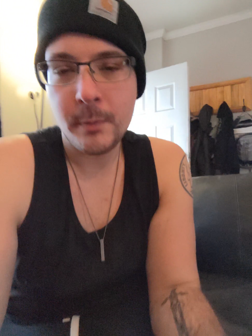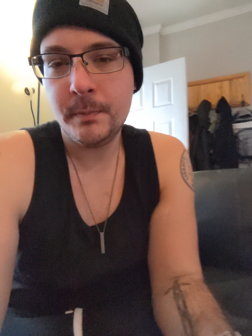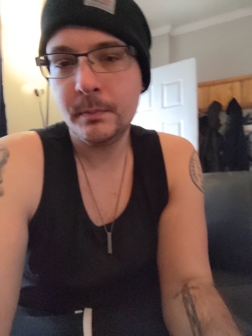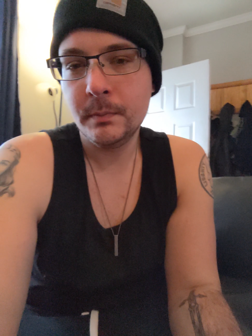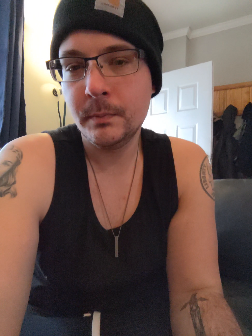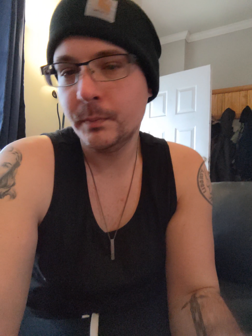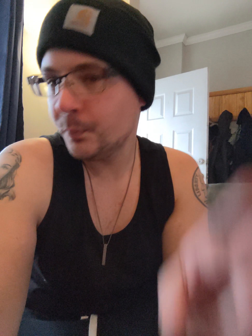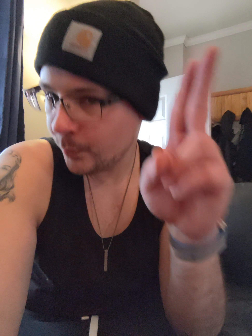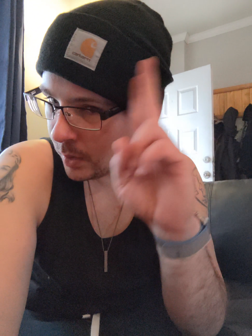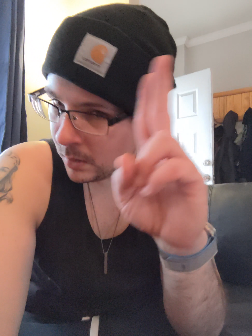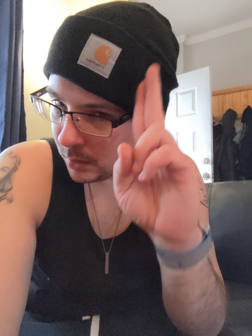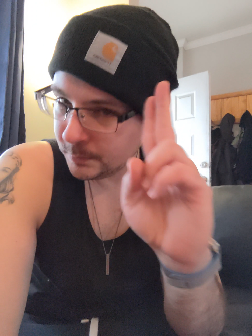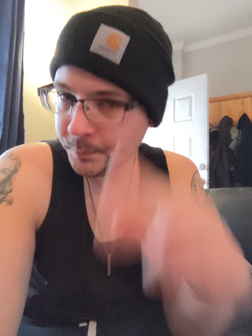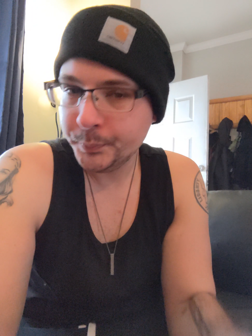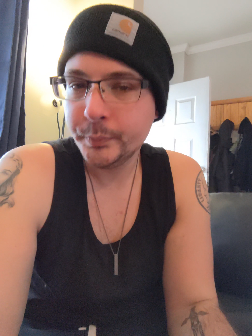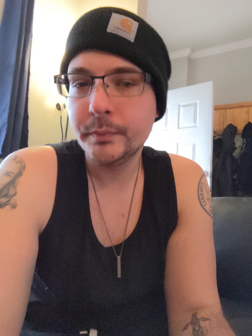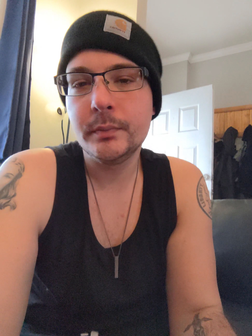uncle